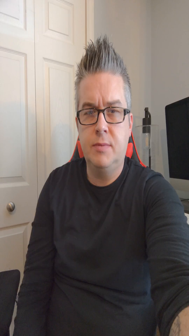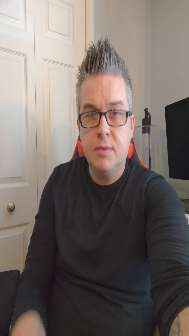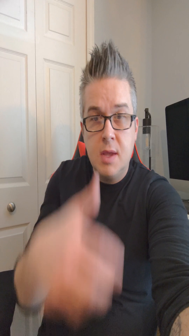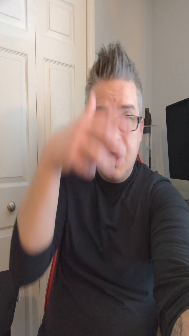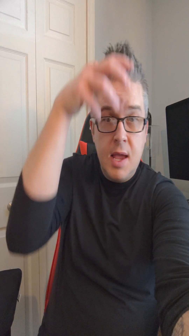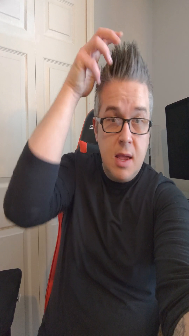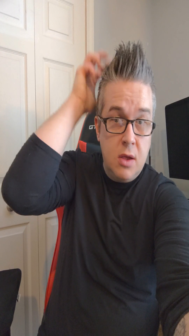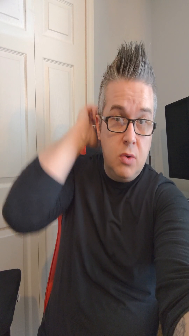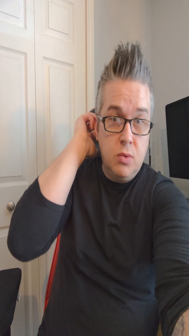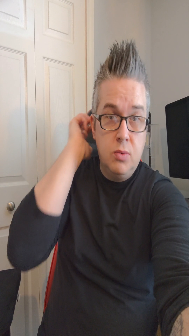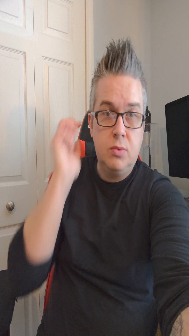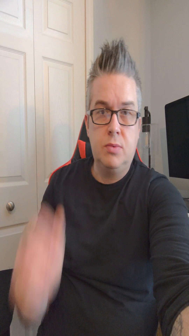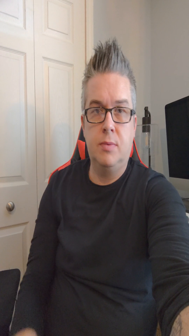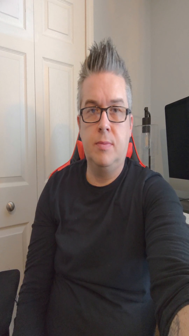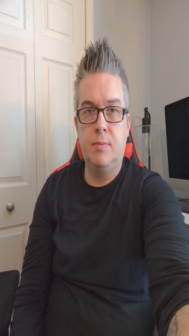lion